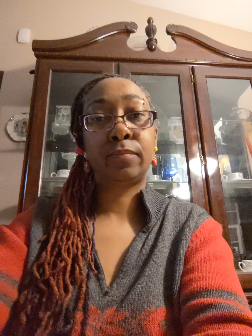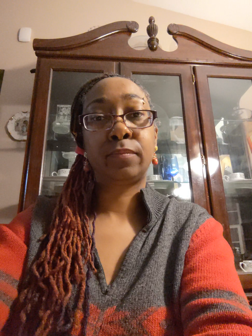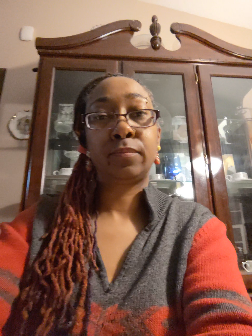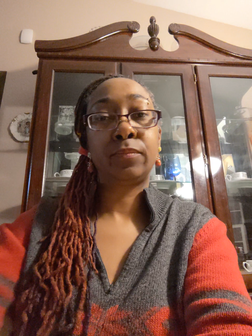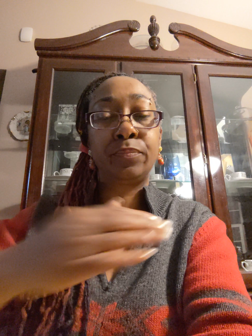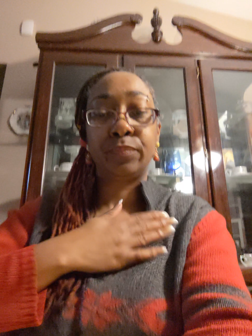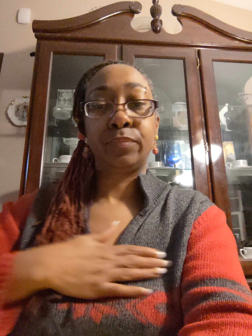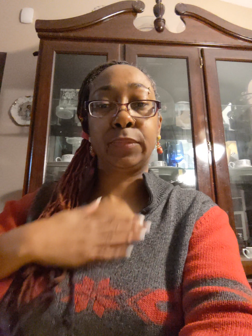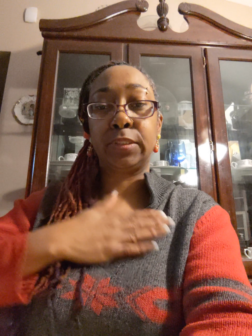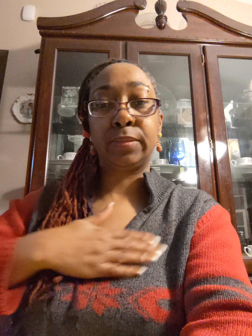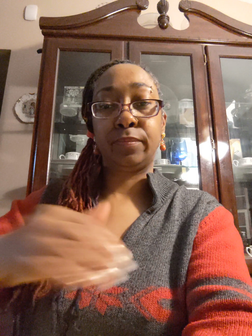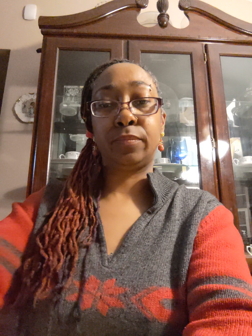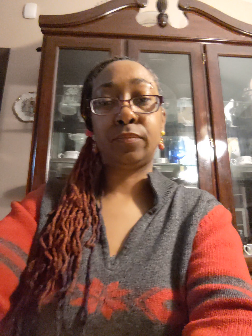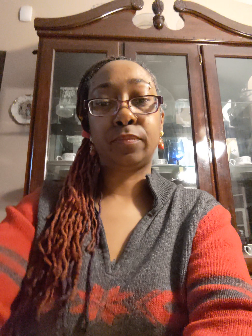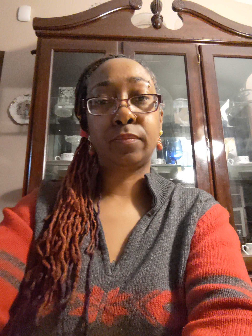please